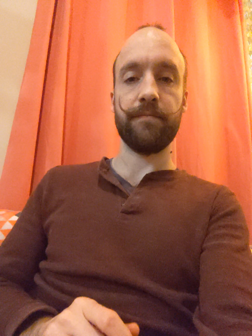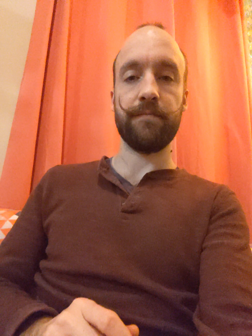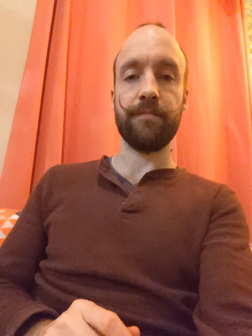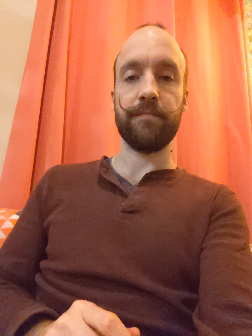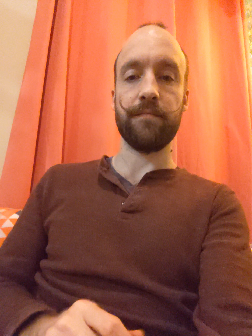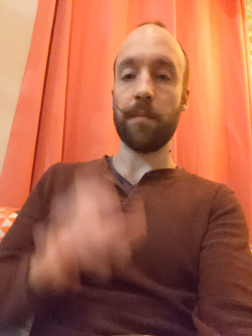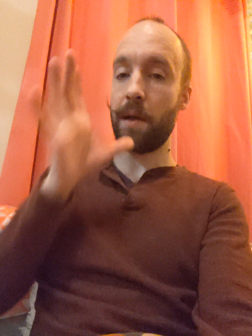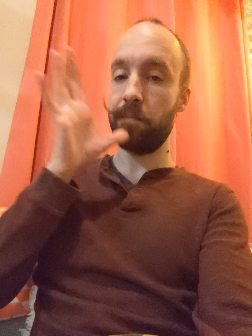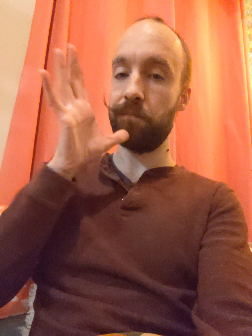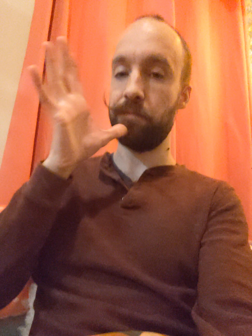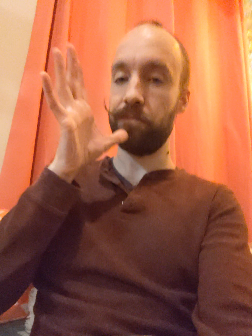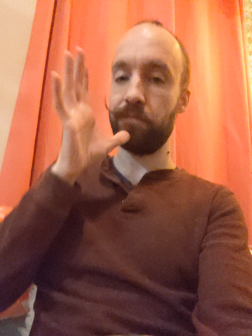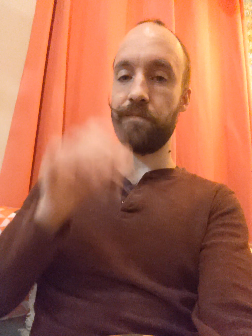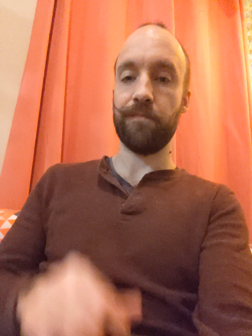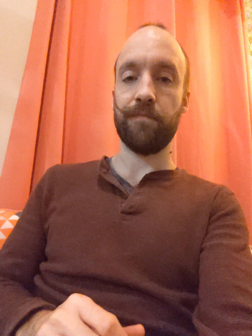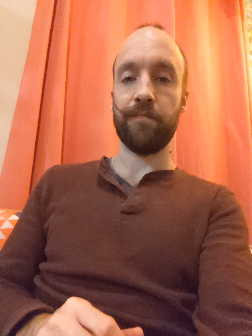mom